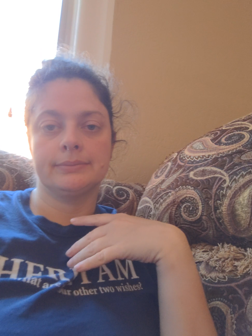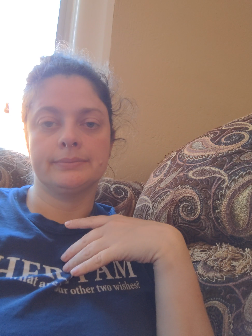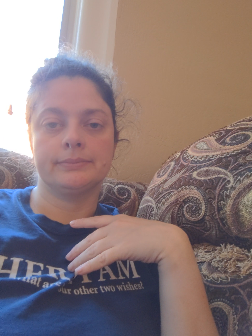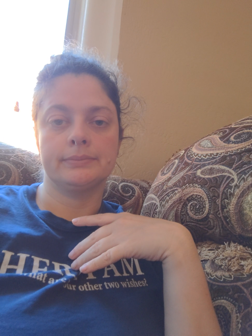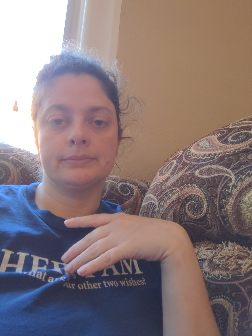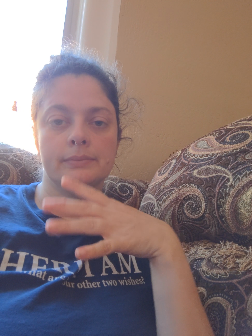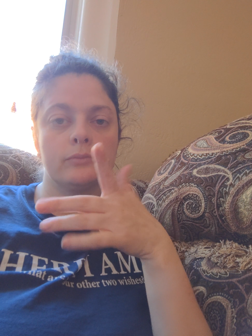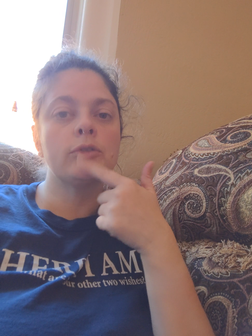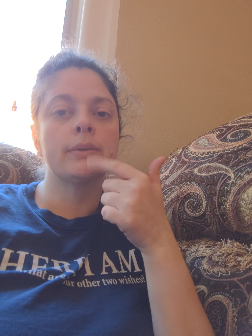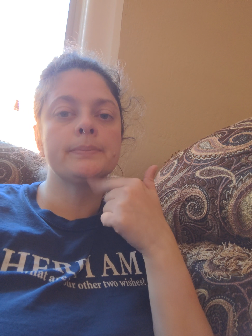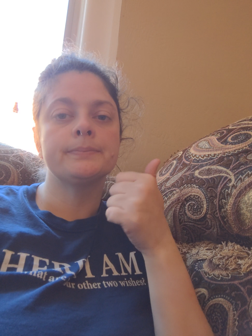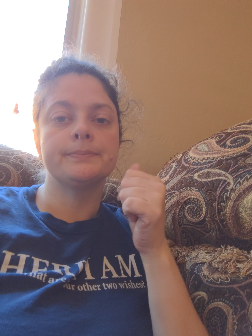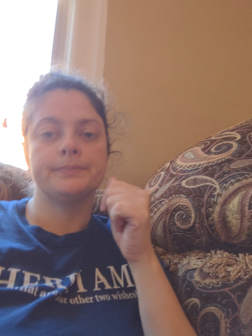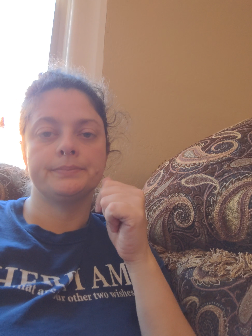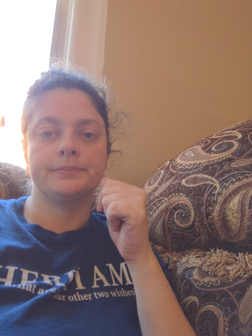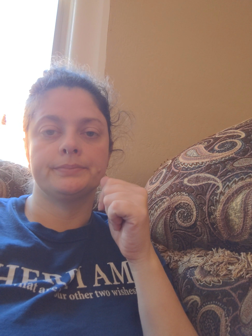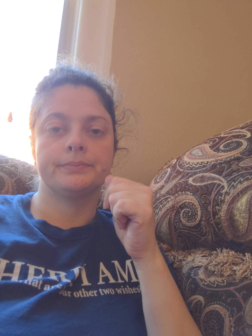red